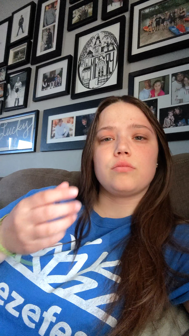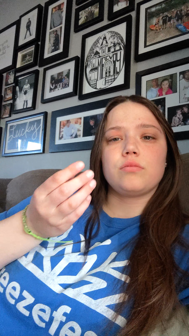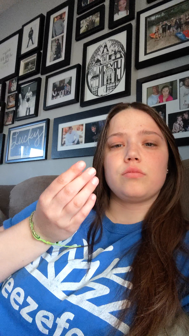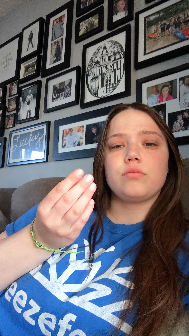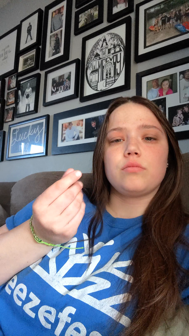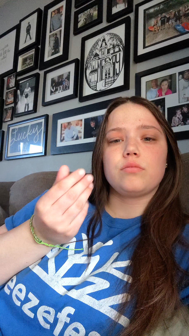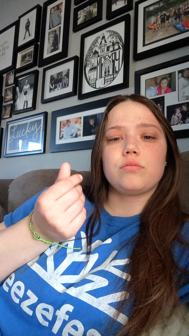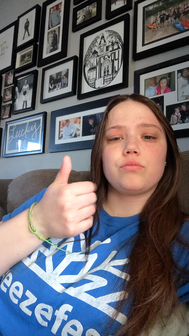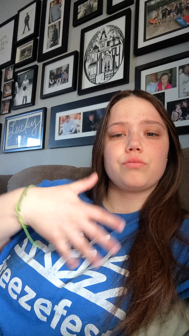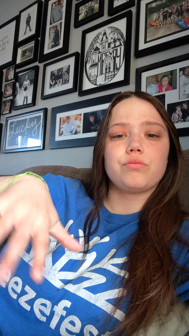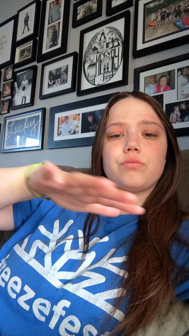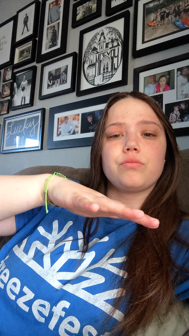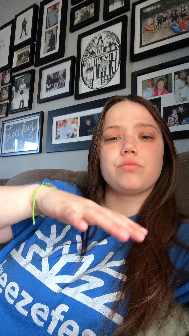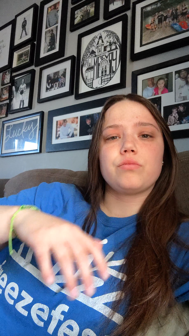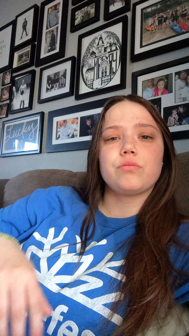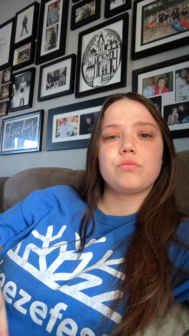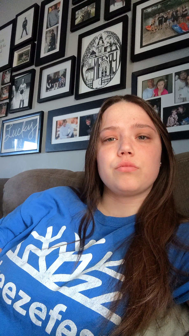garden